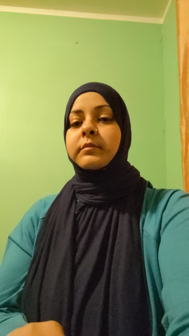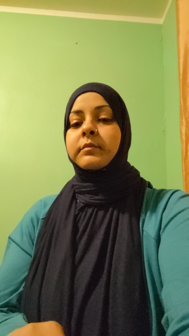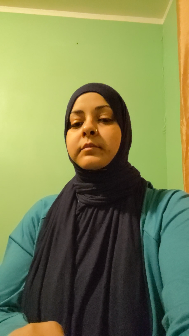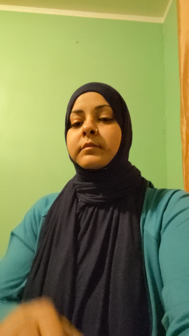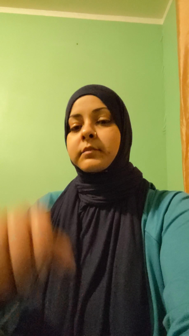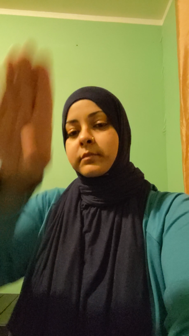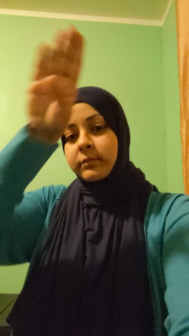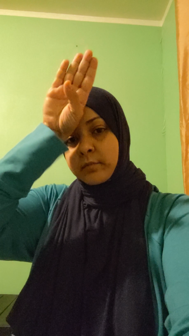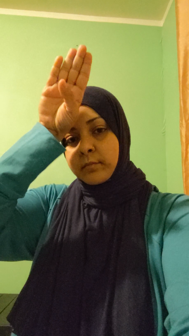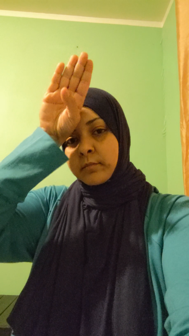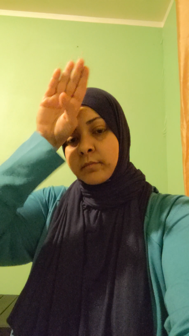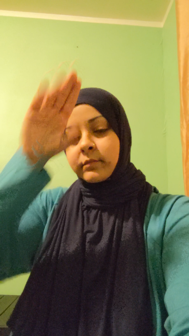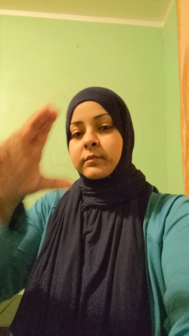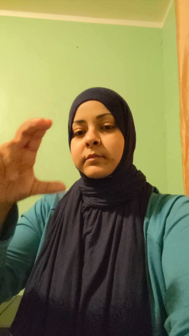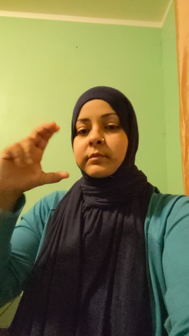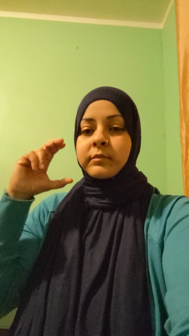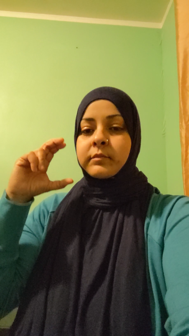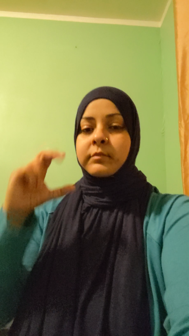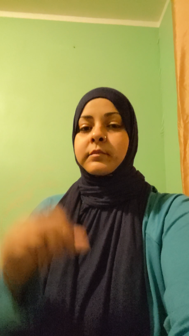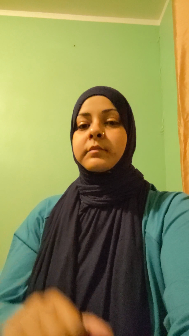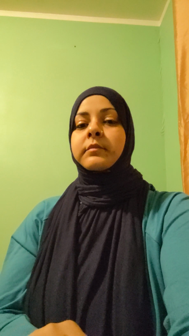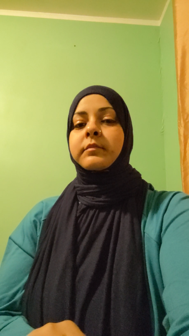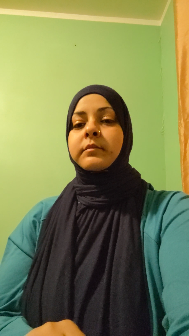fire truck